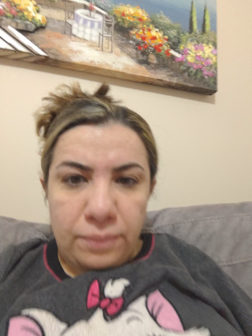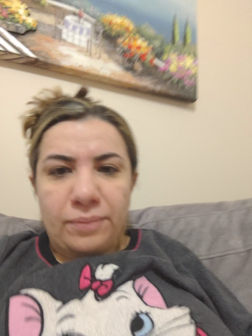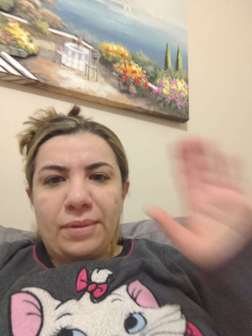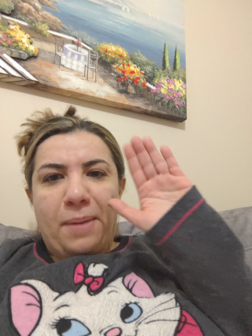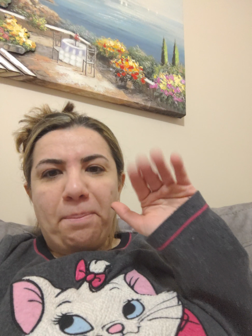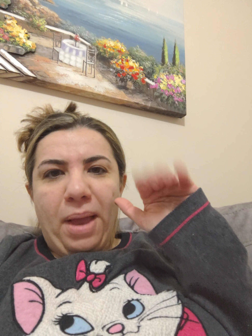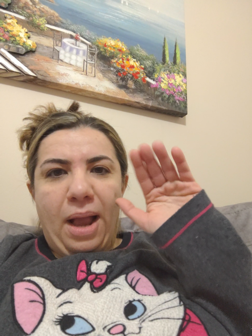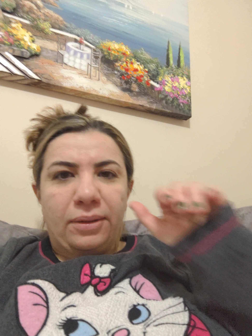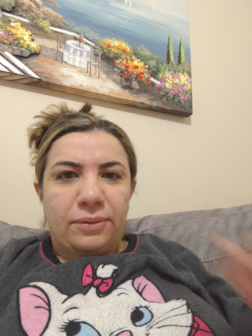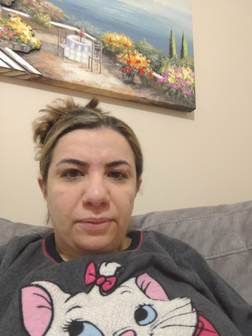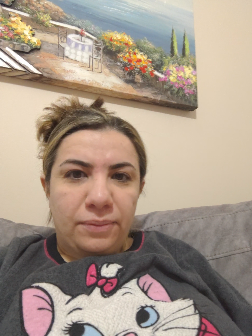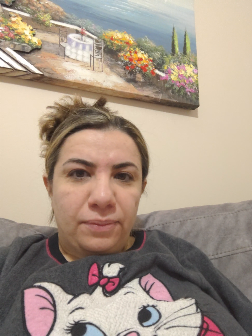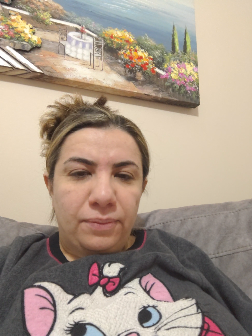bye